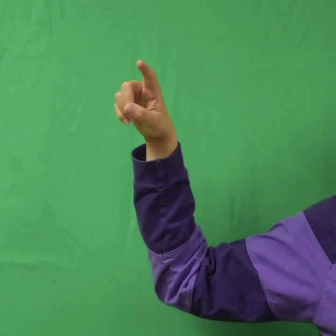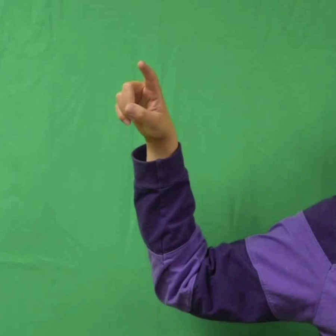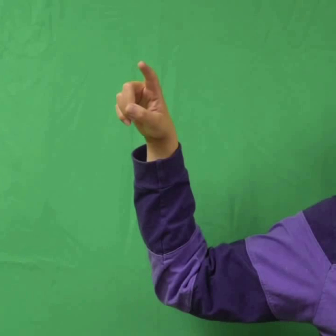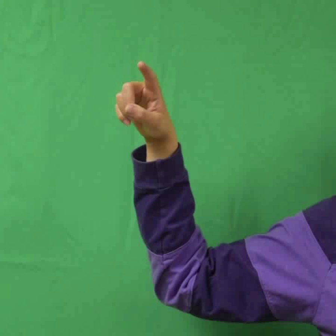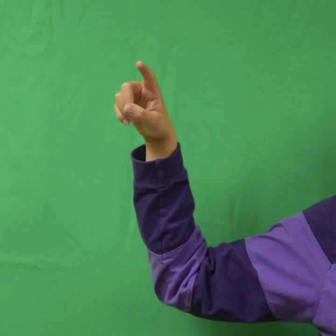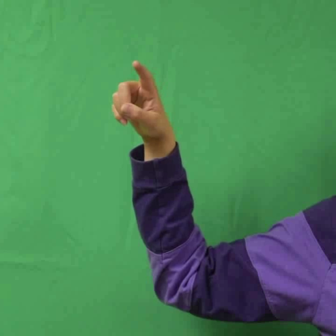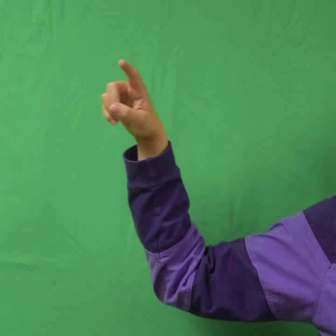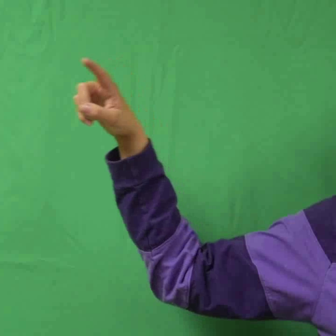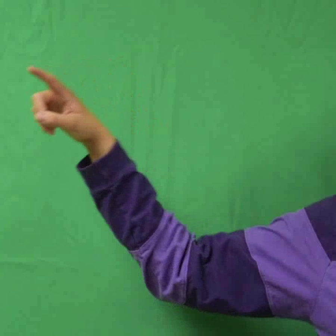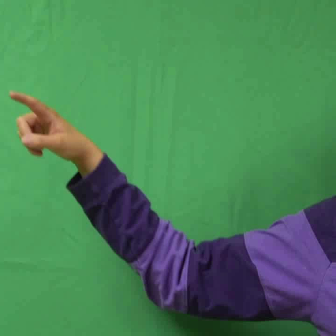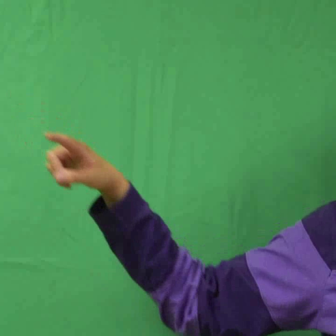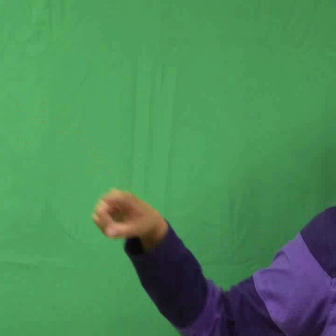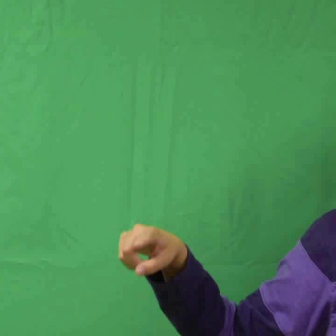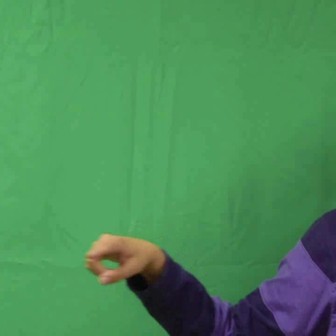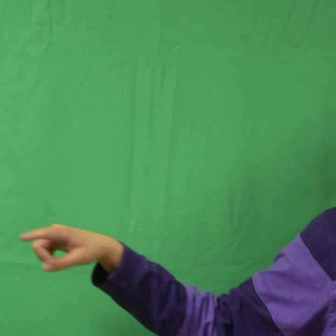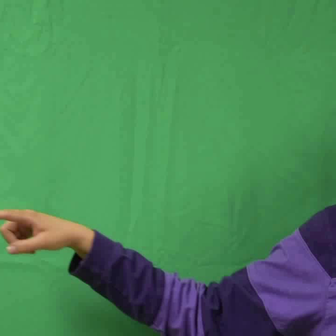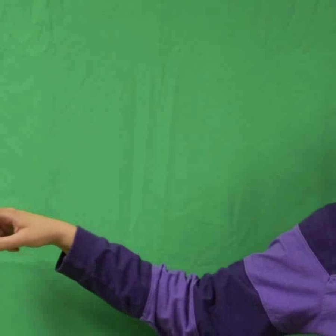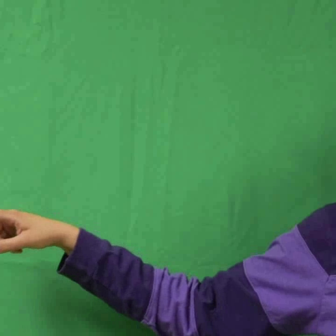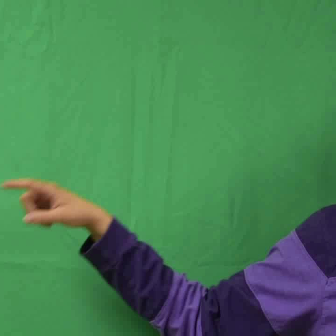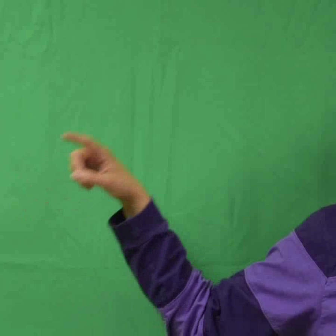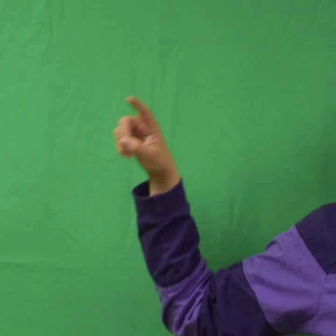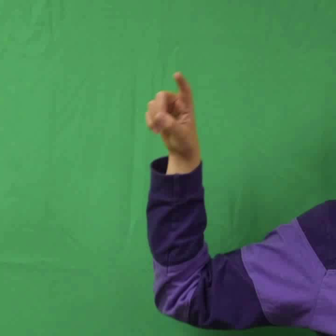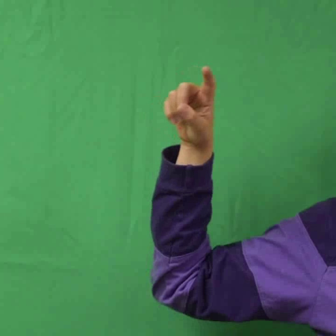Z